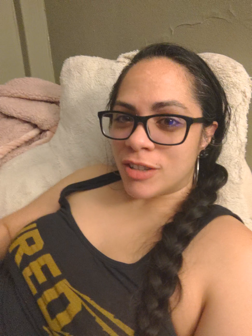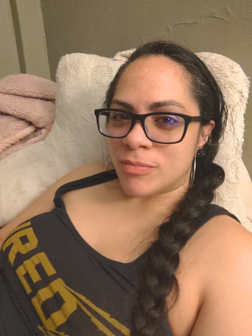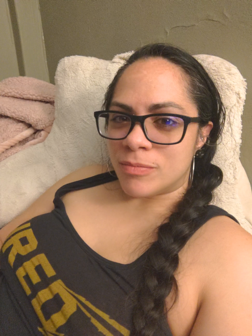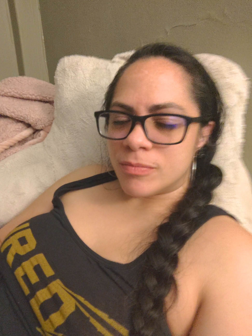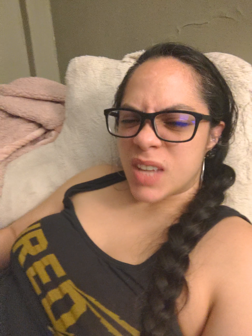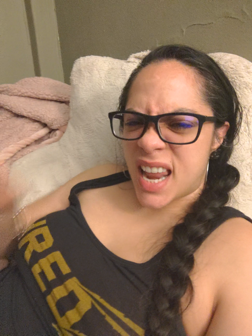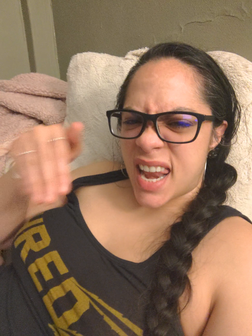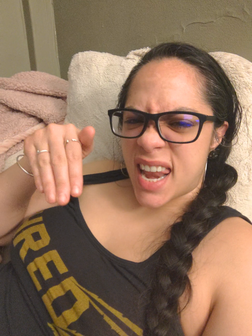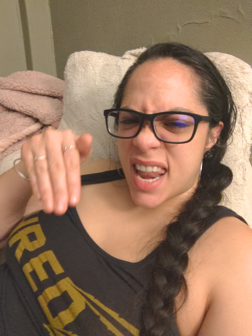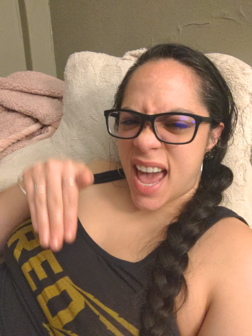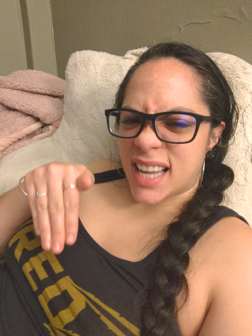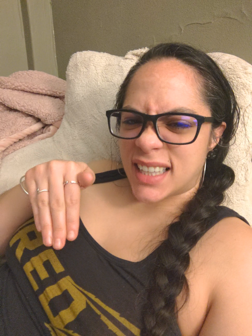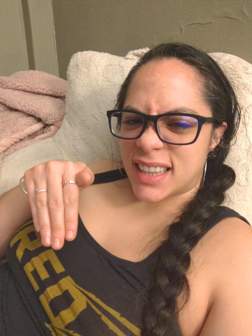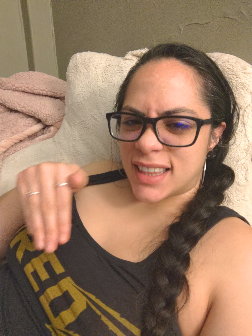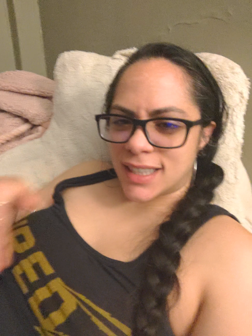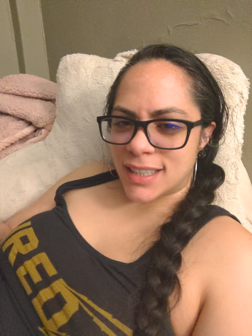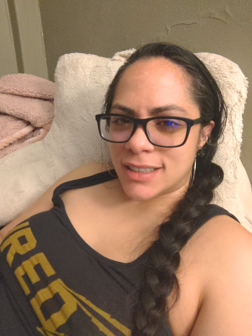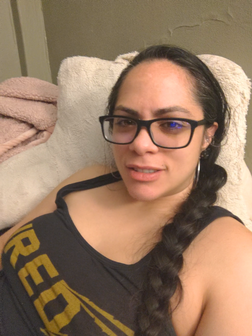night